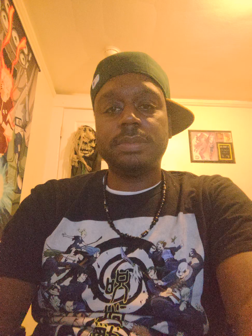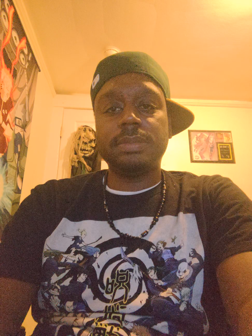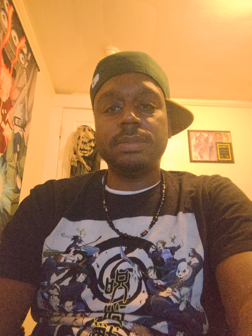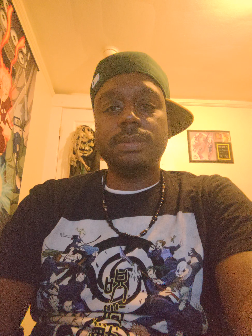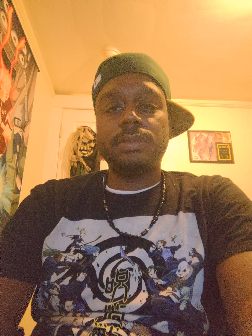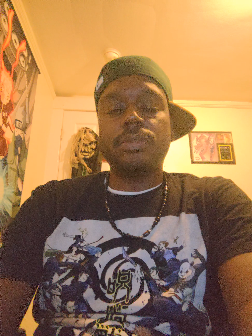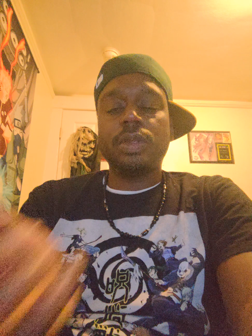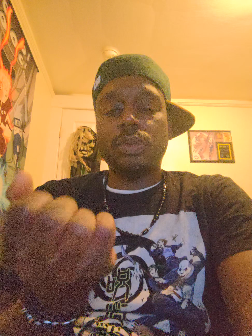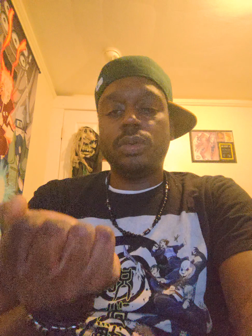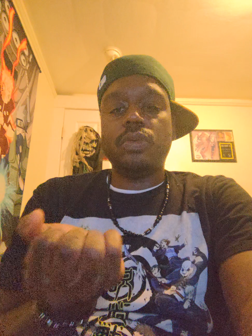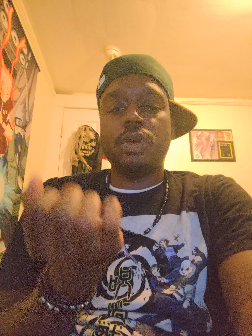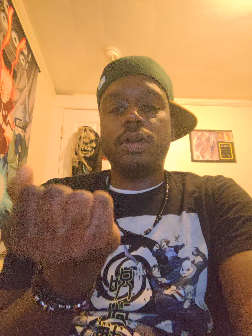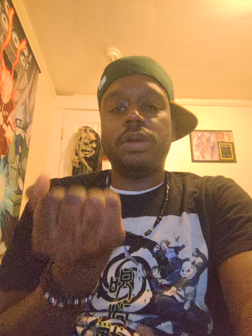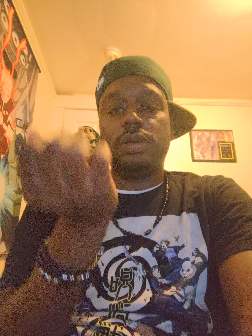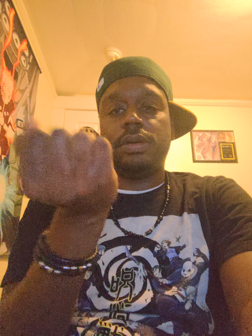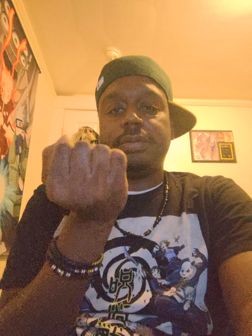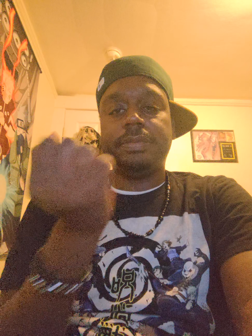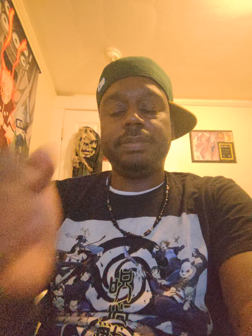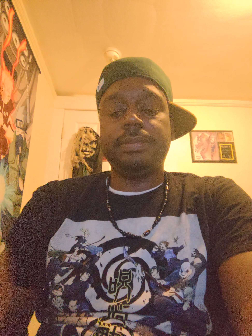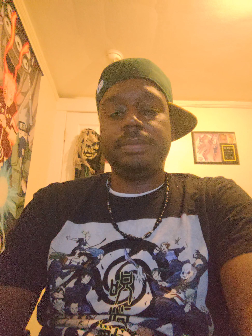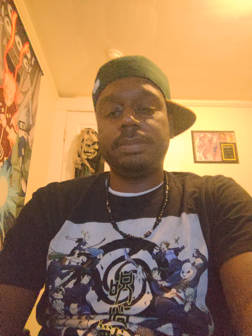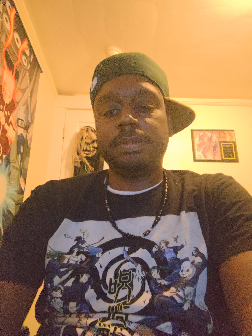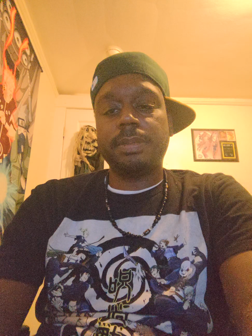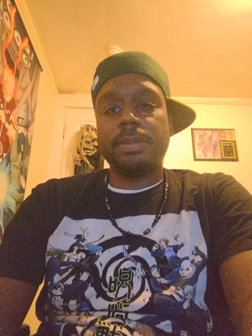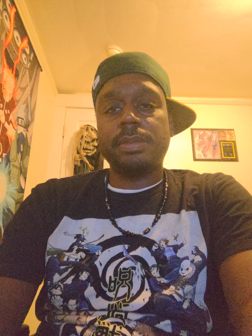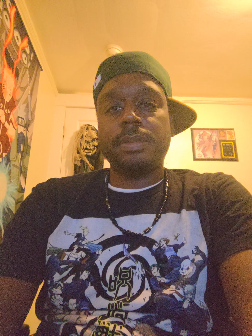drawer